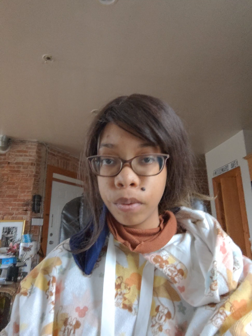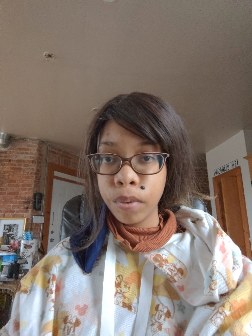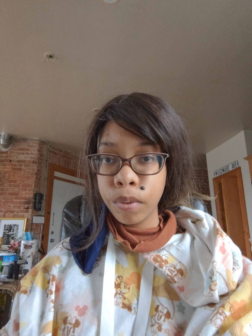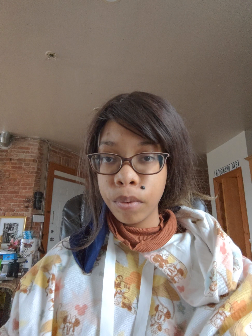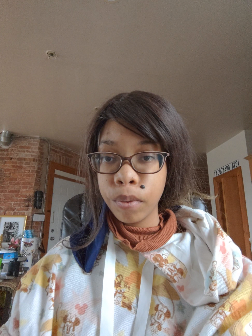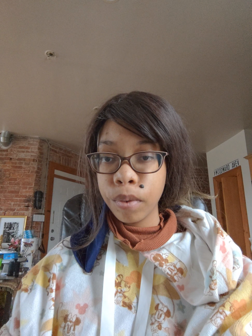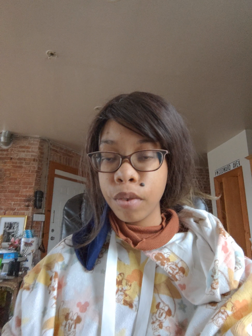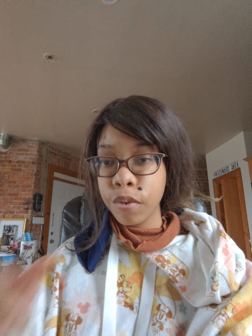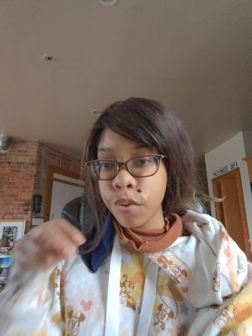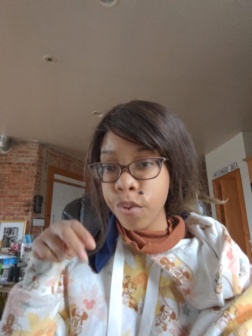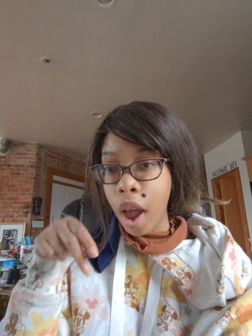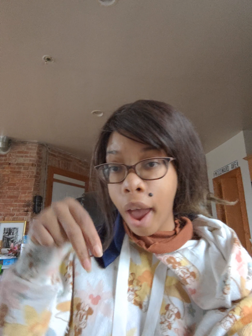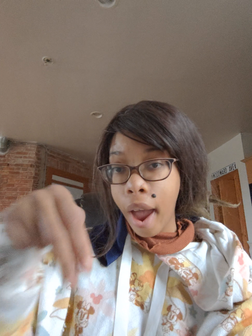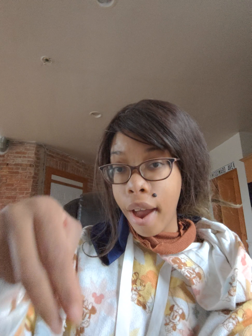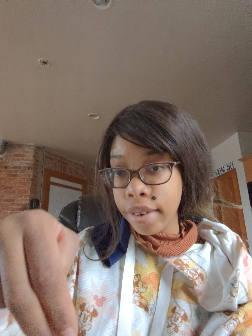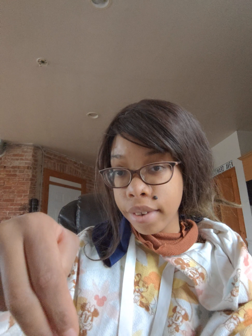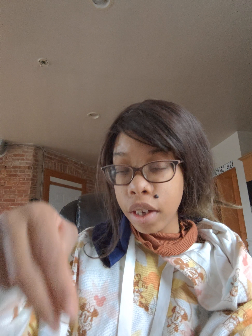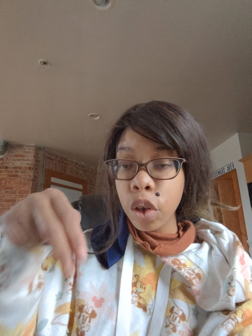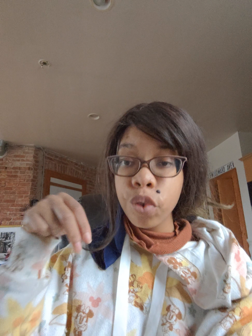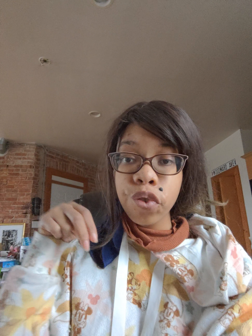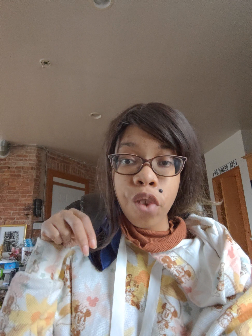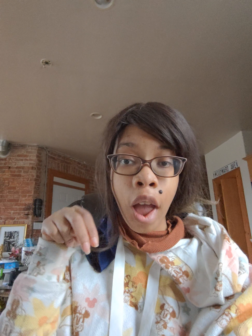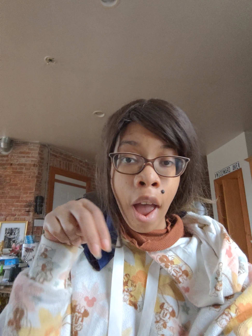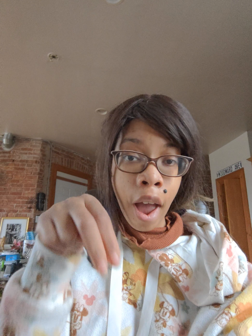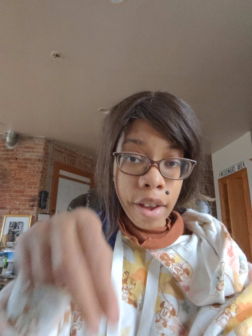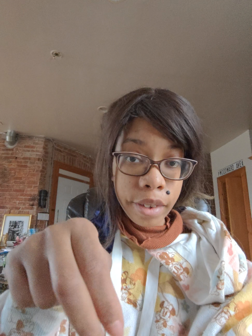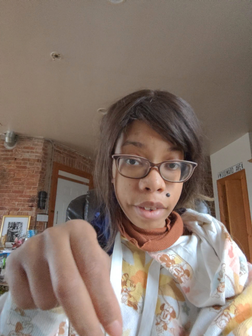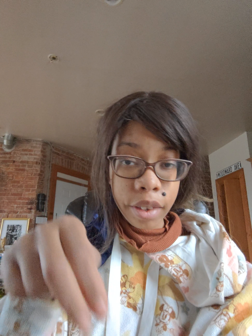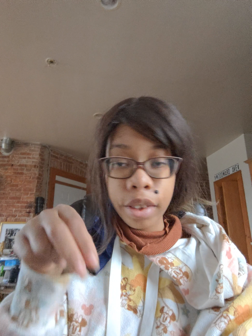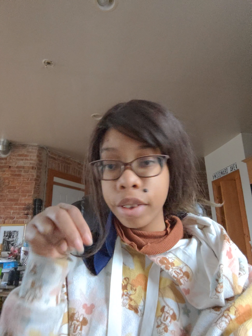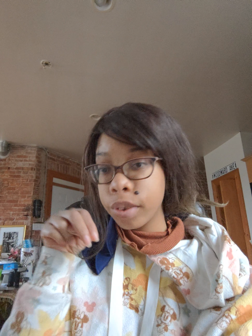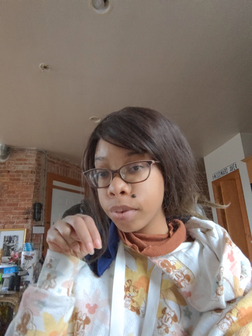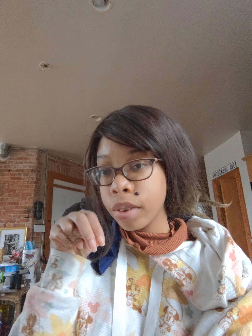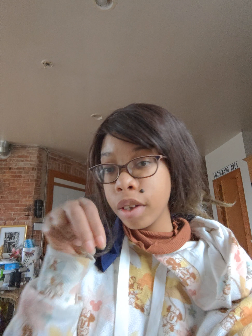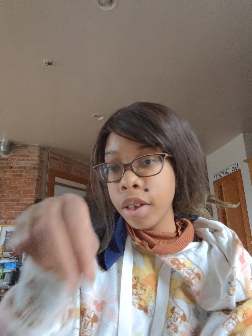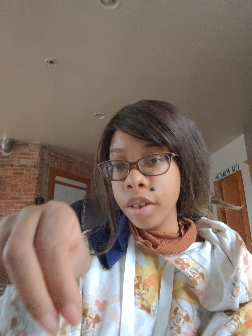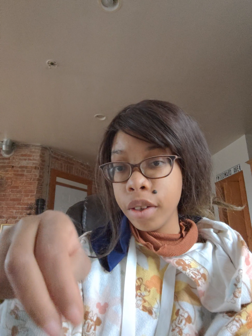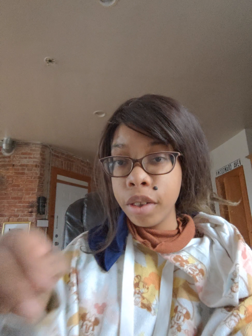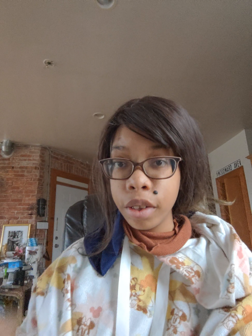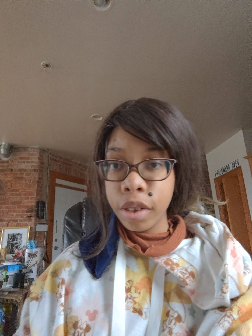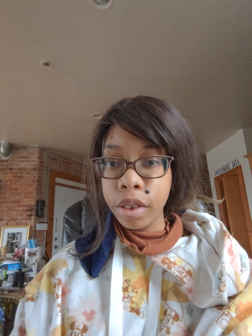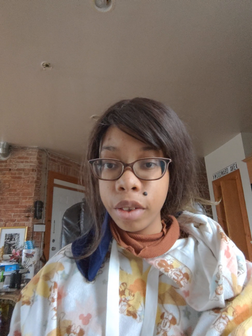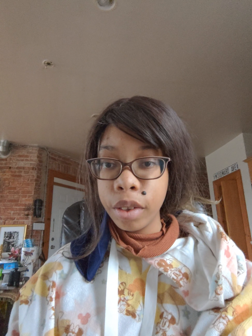ride